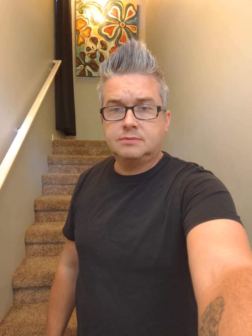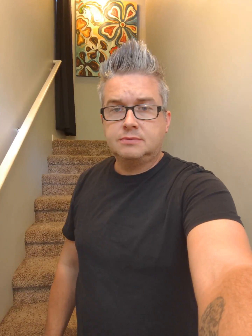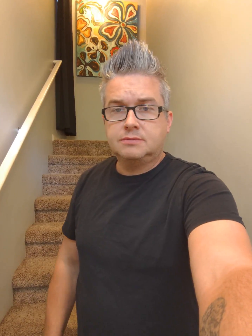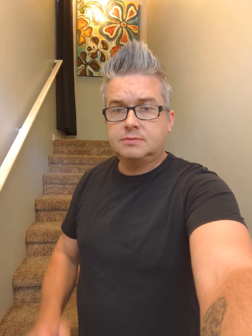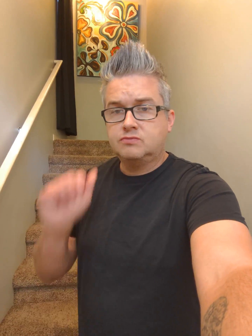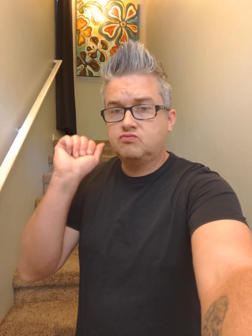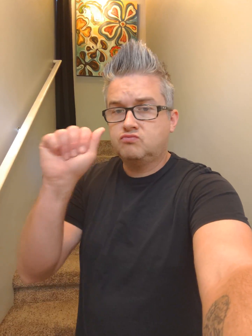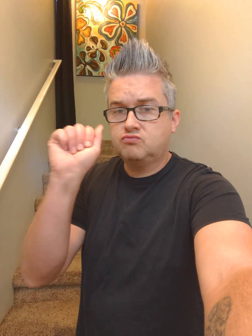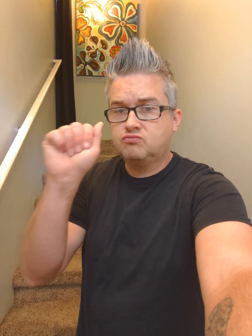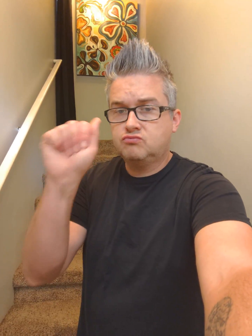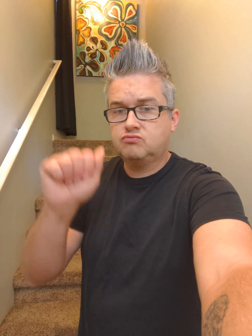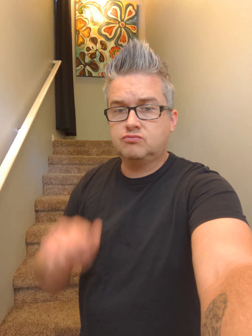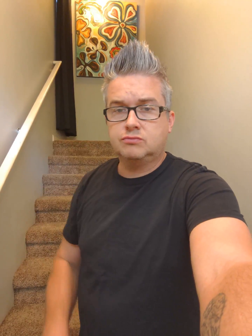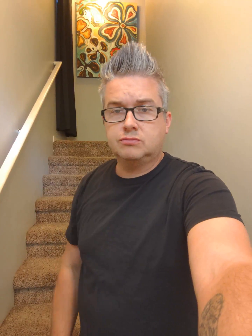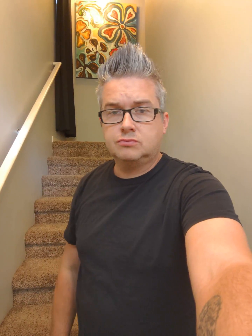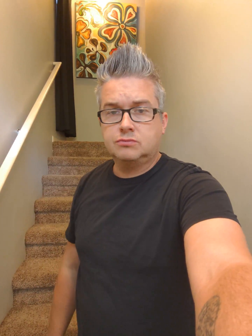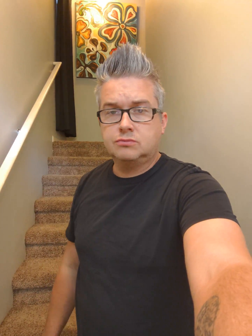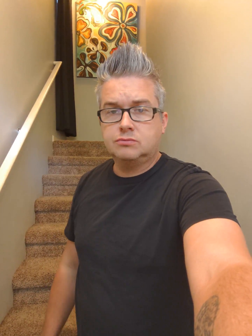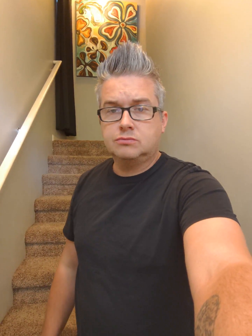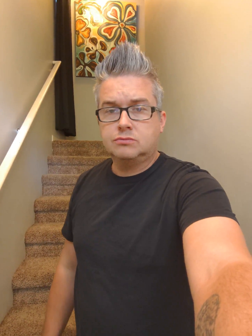knock